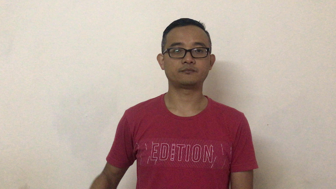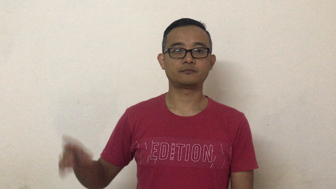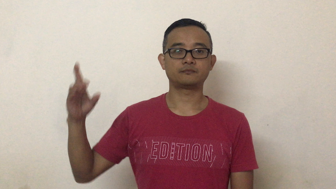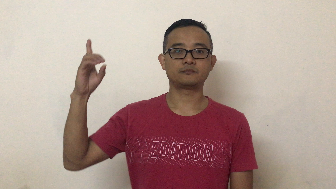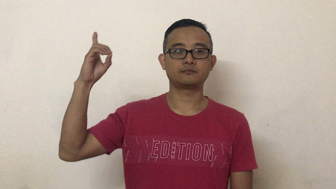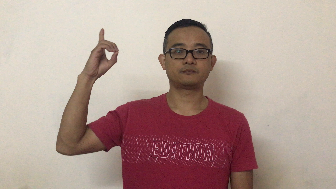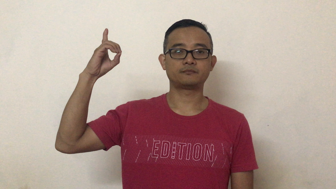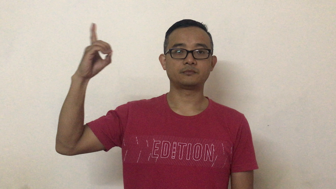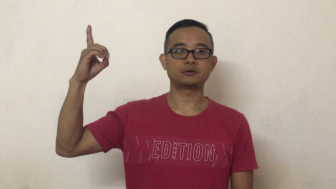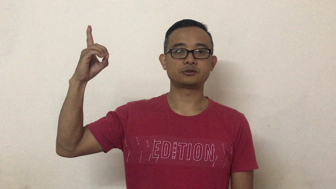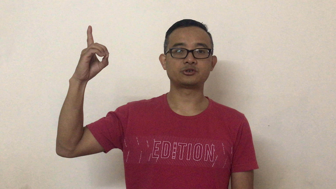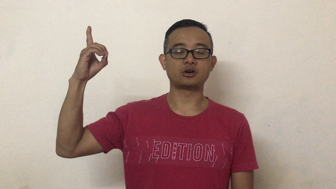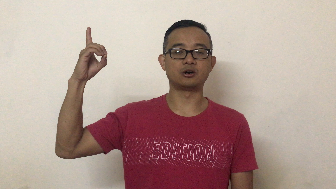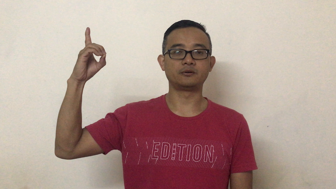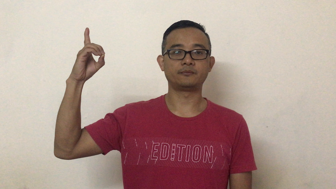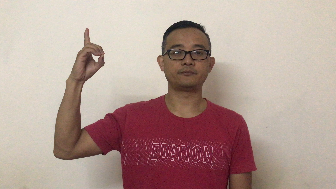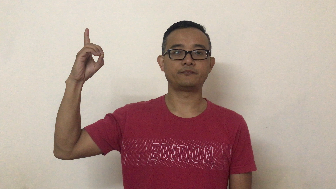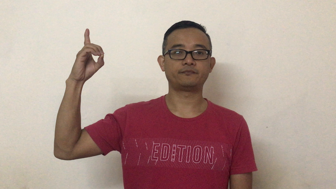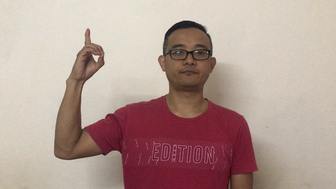ठ